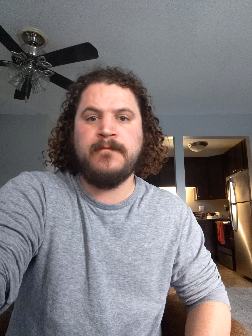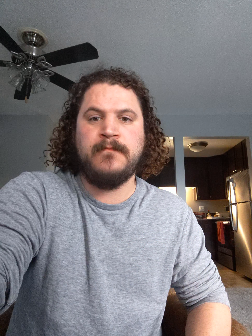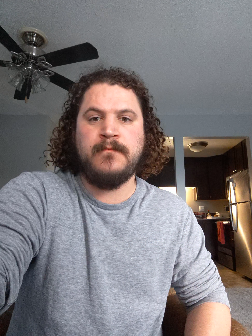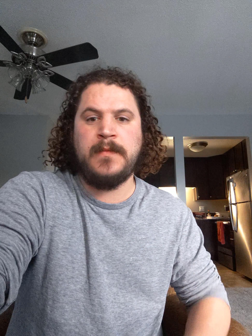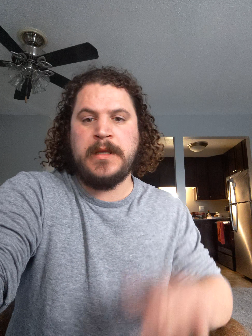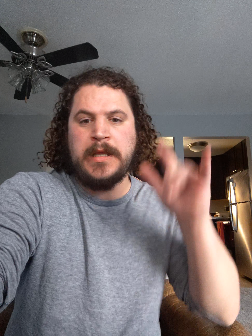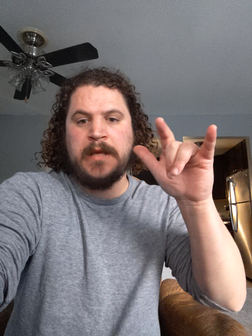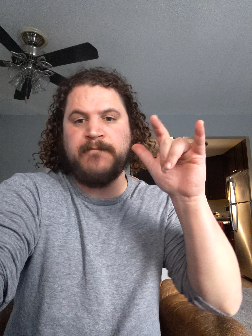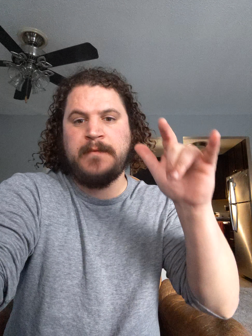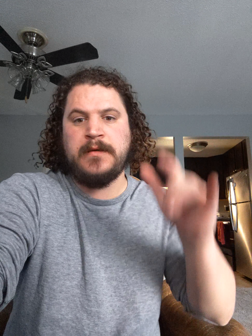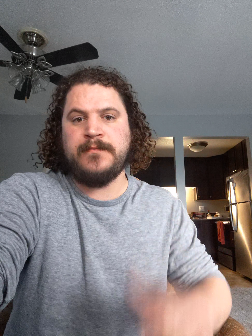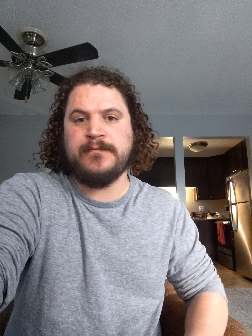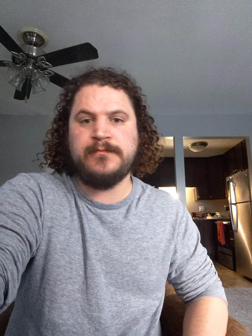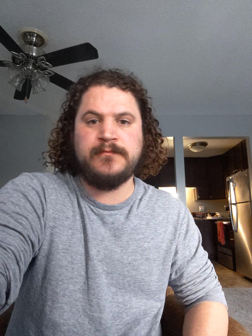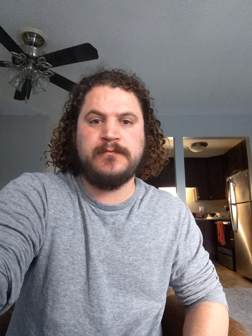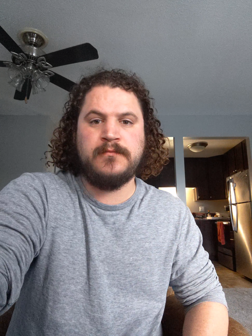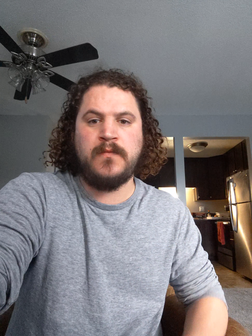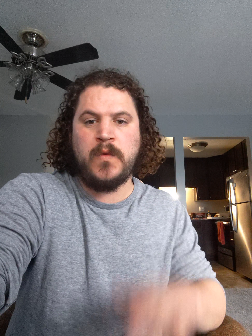airplane